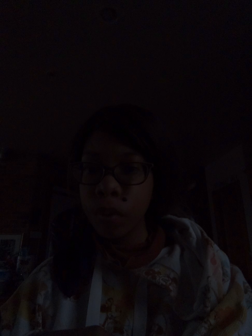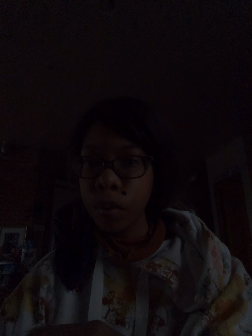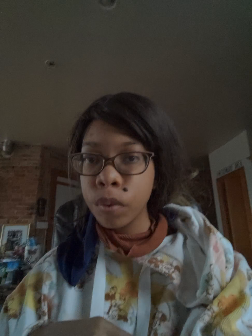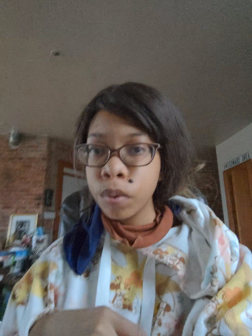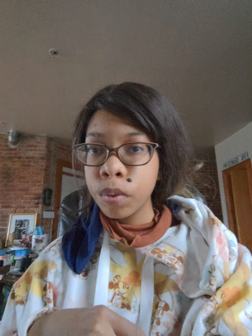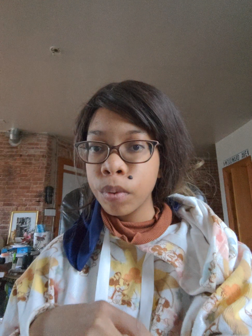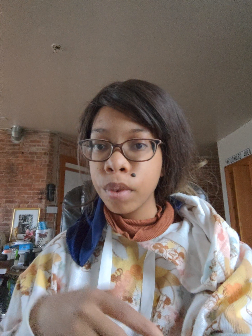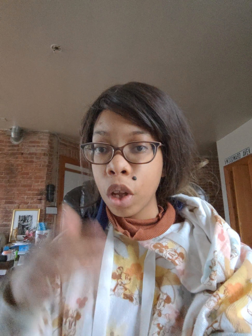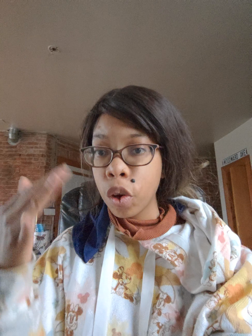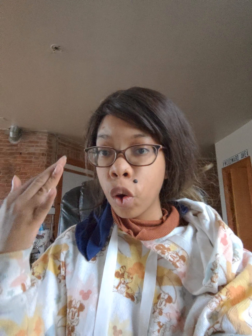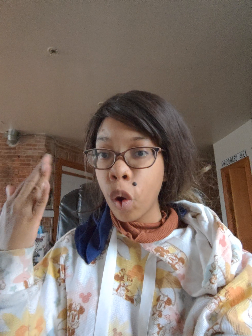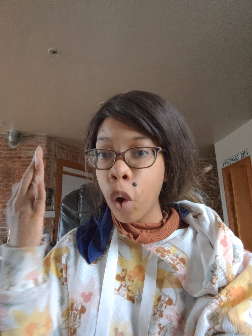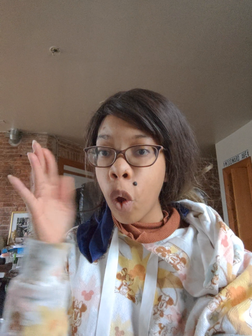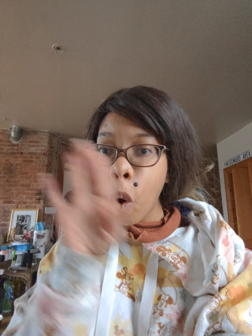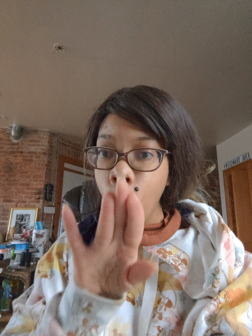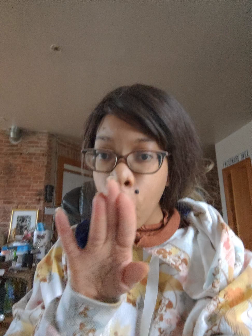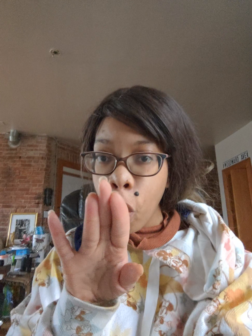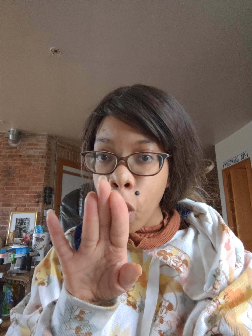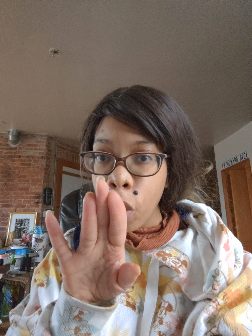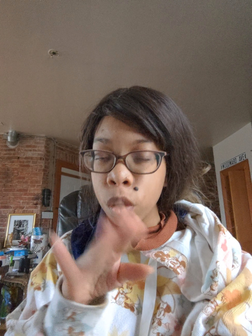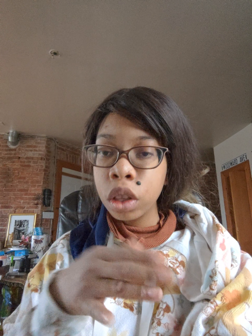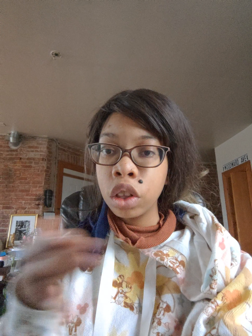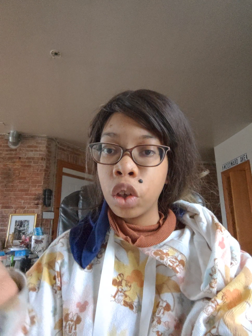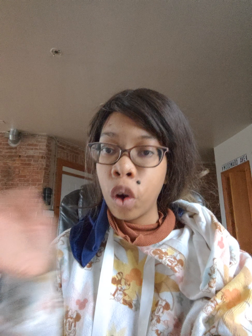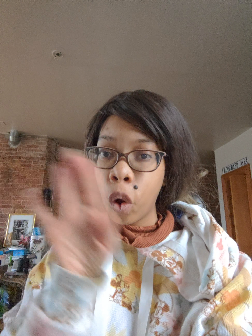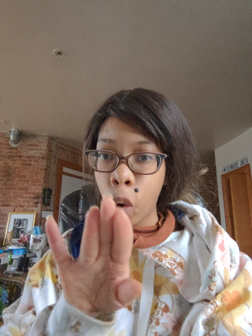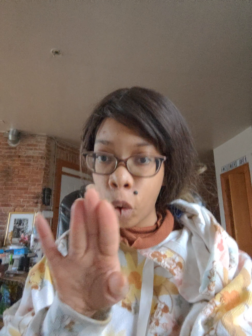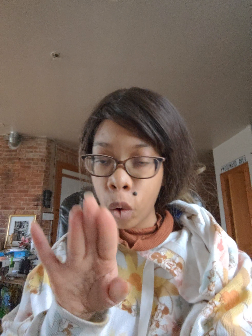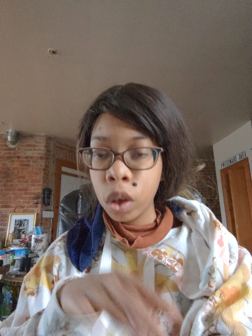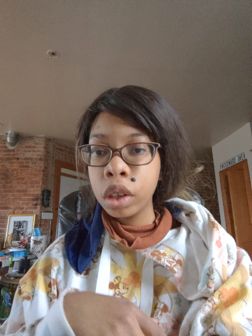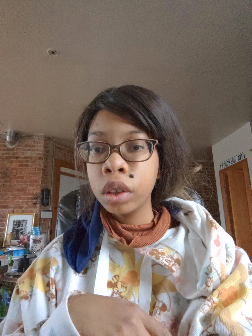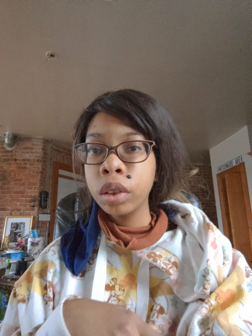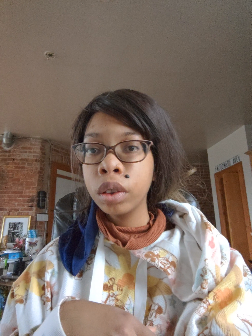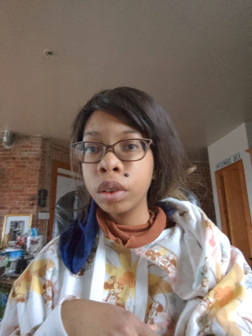close